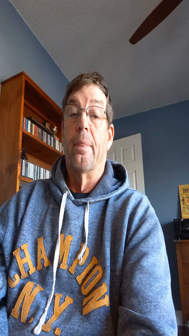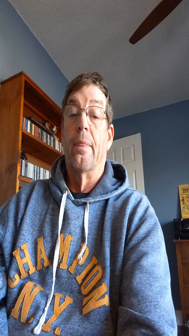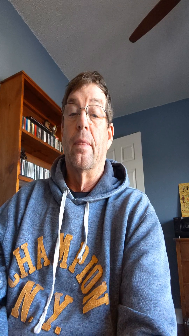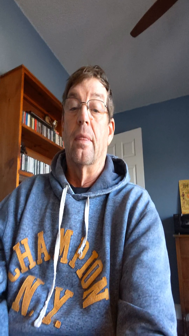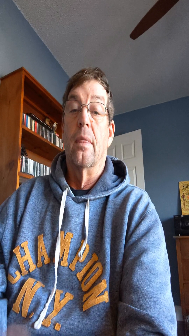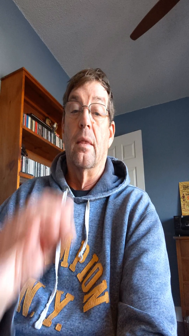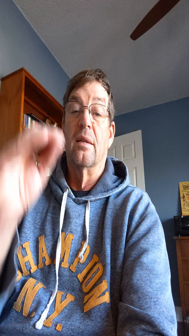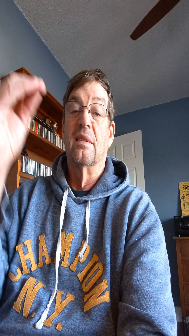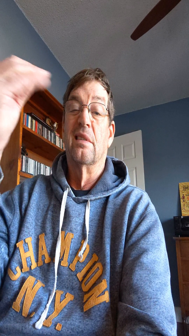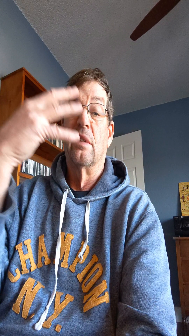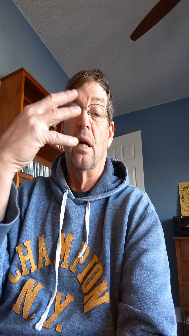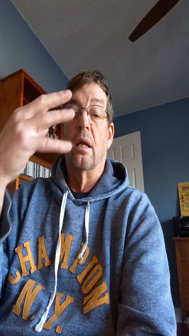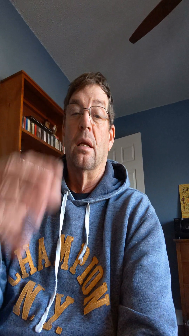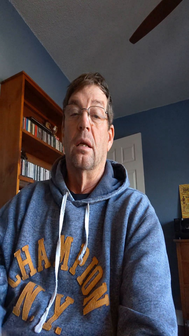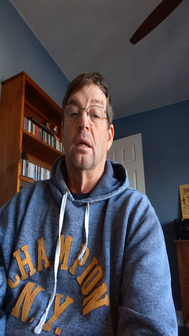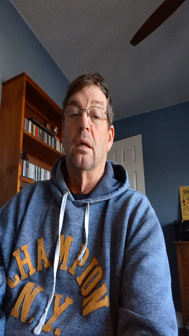sun